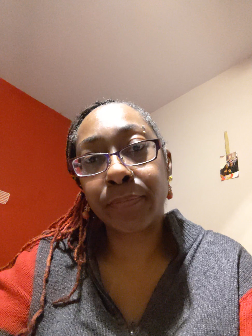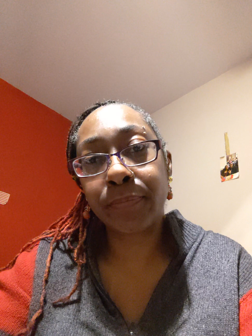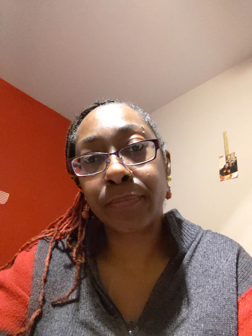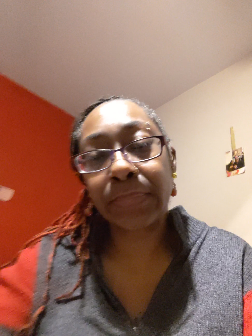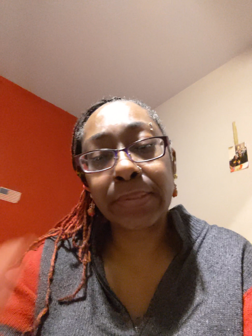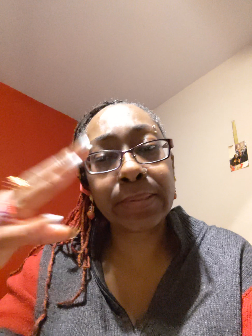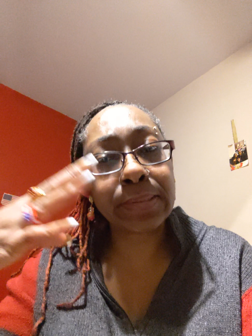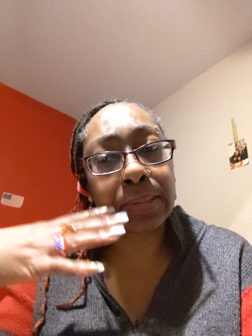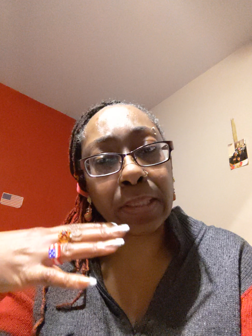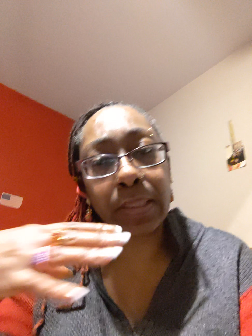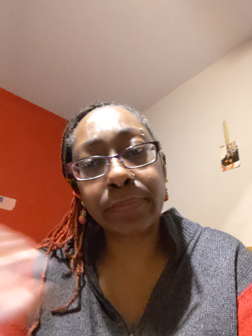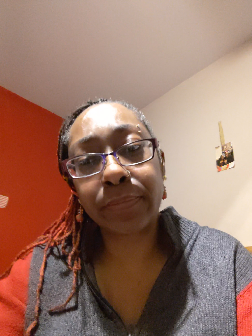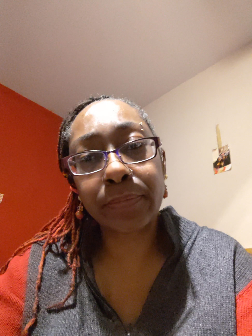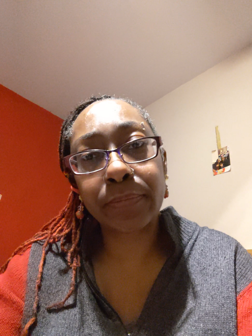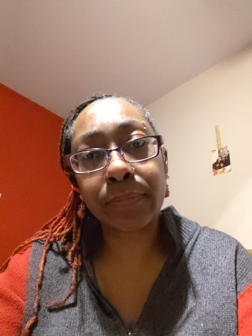sad